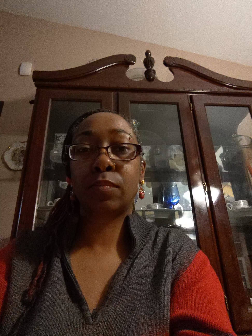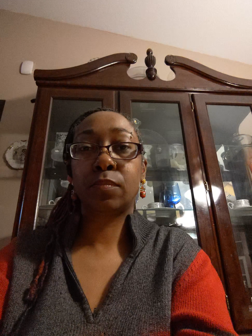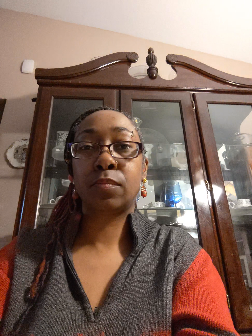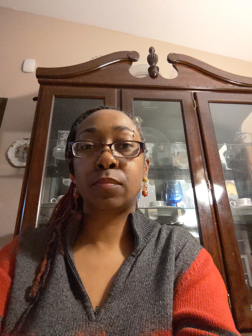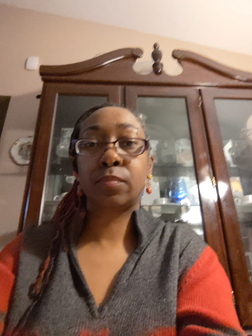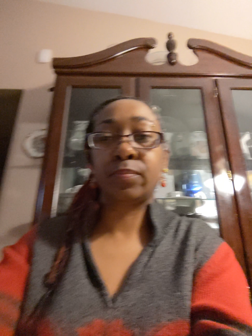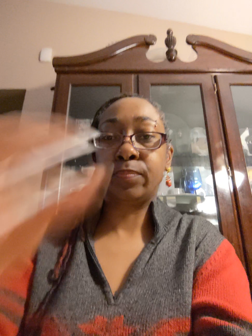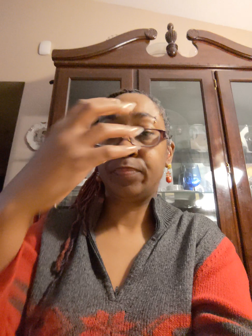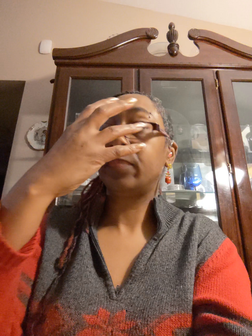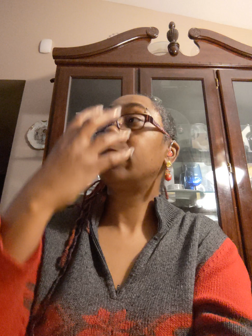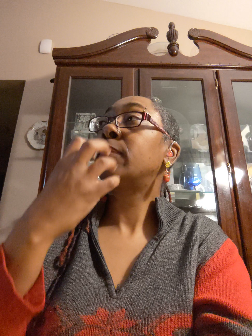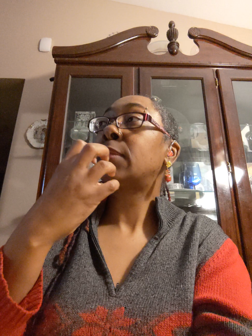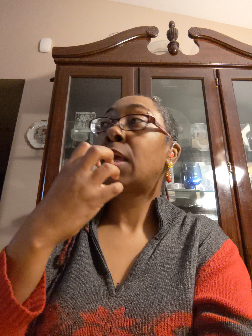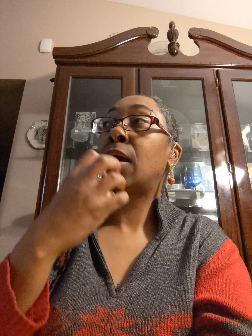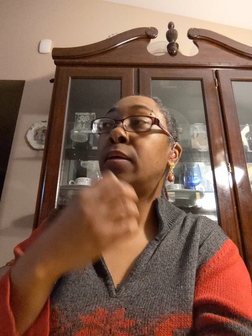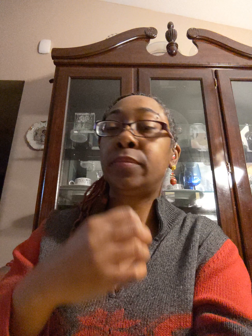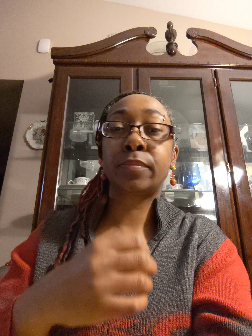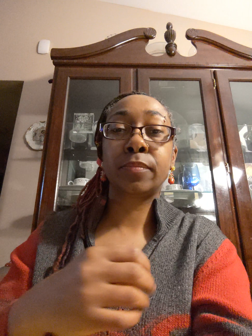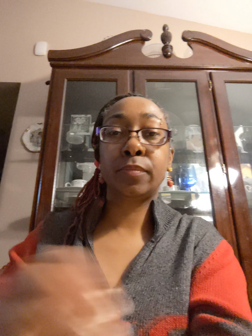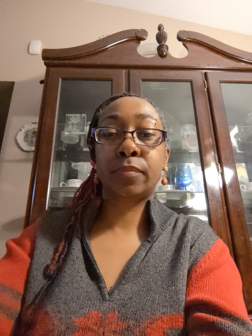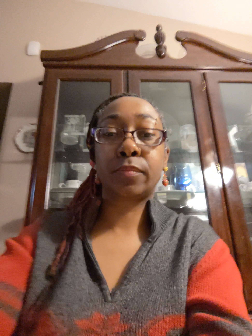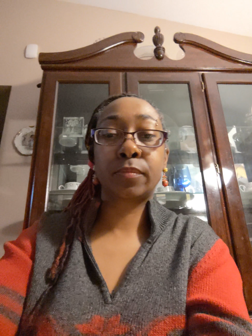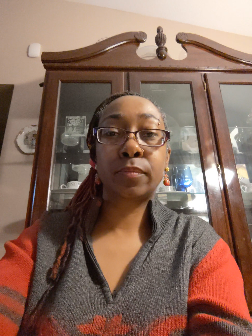mad